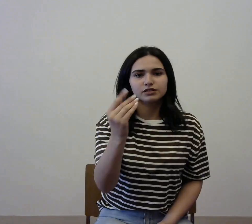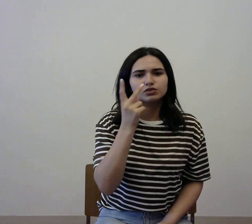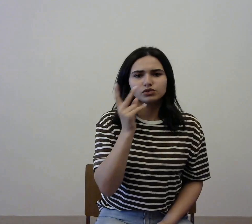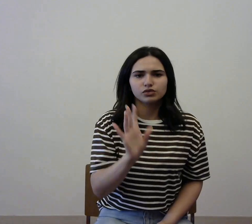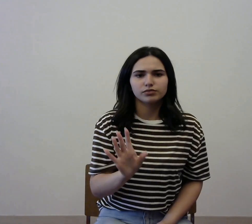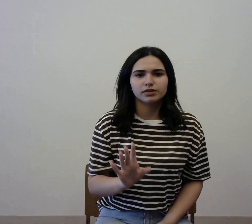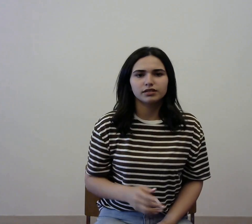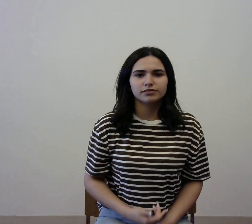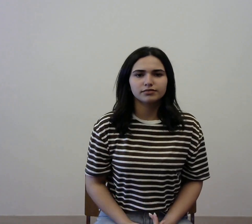görmək